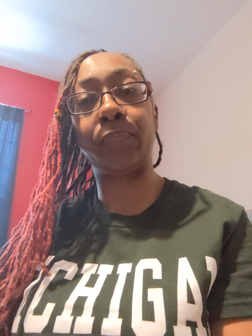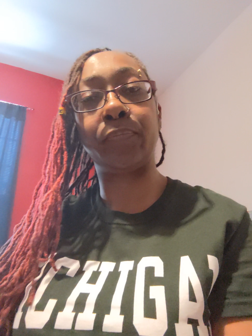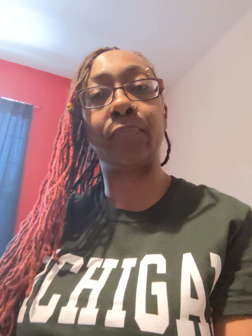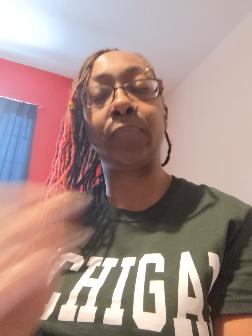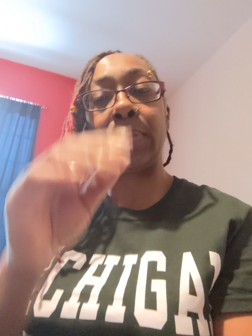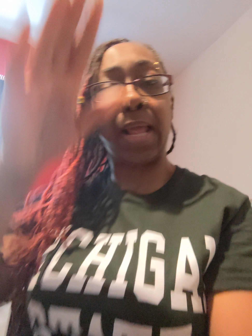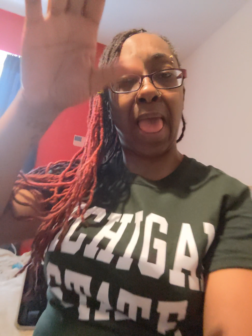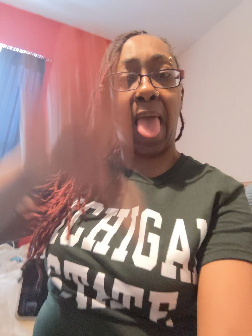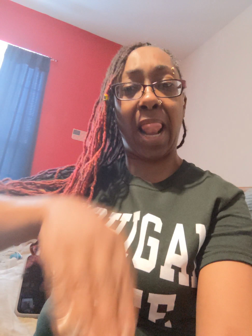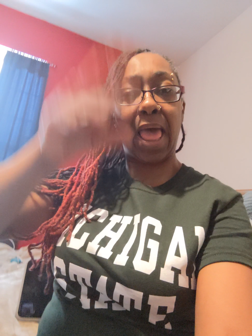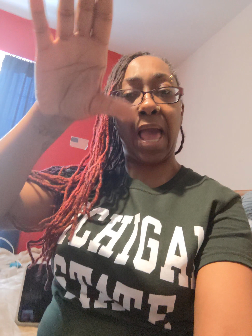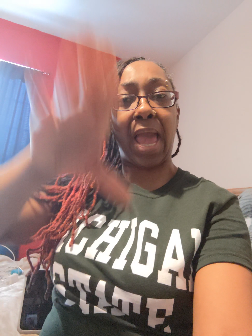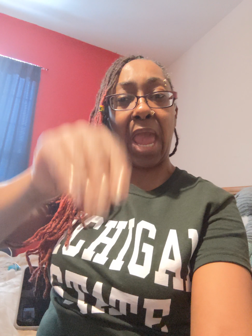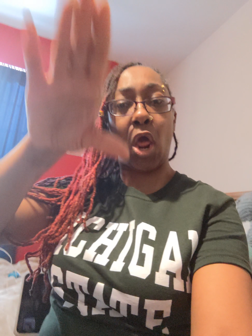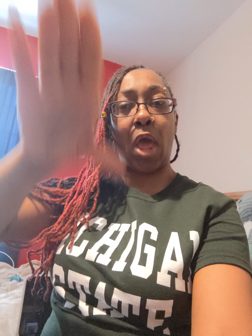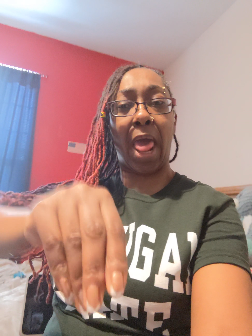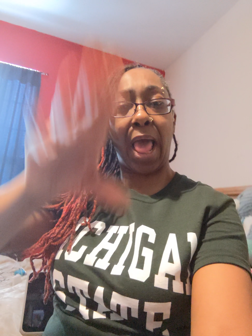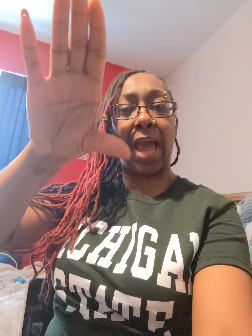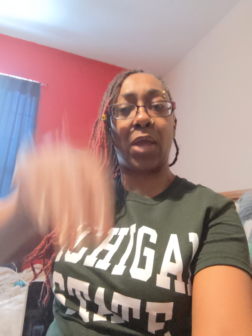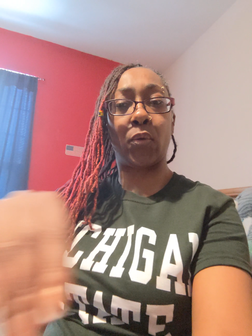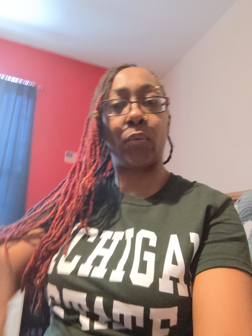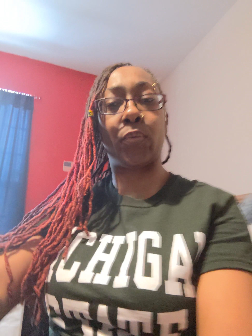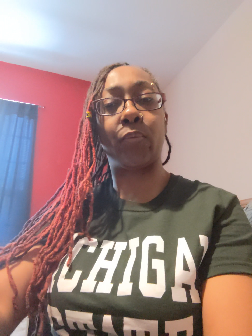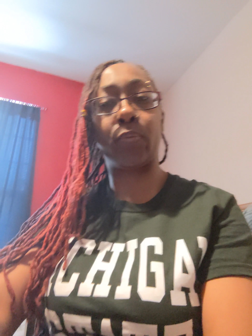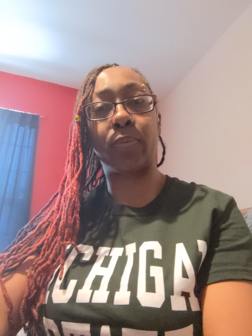alligator